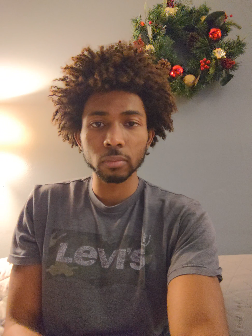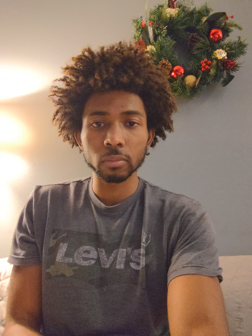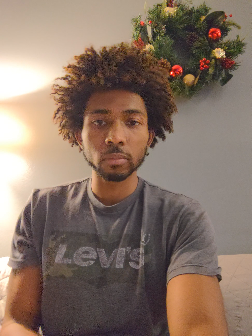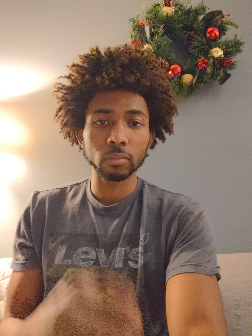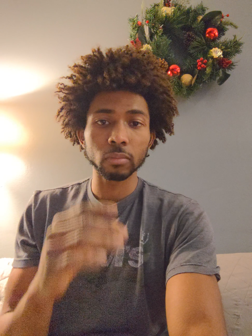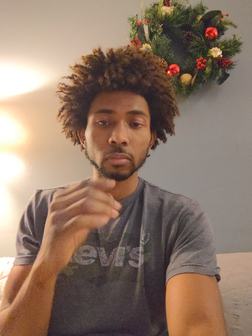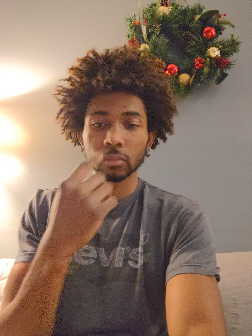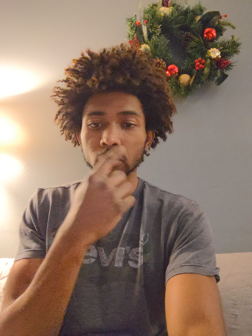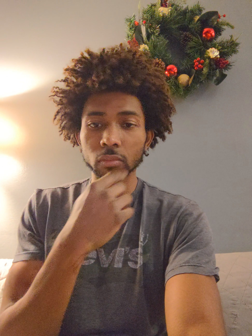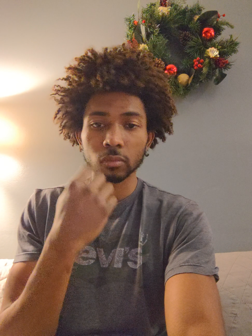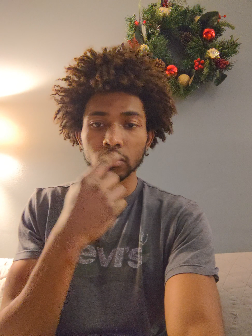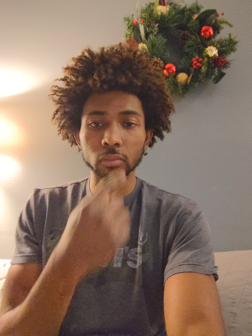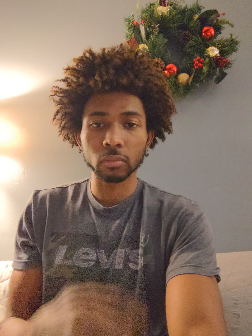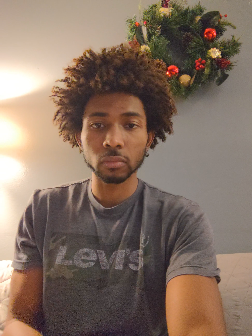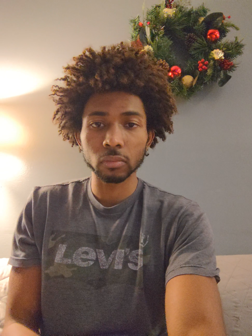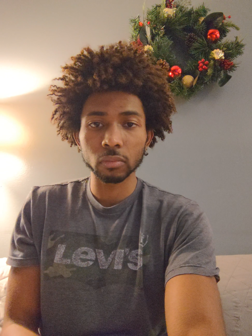lips